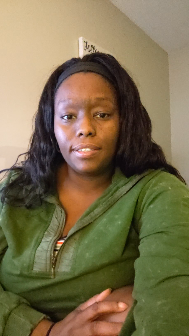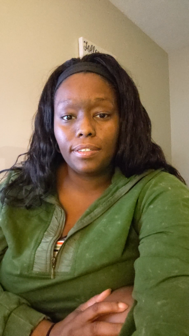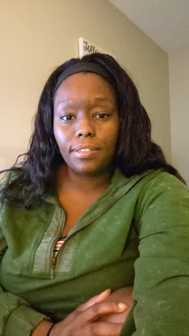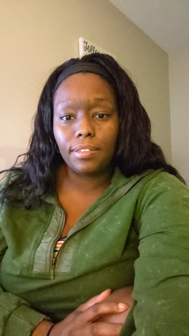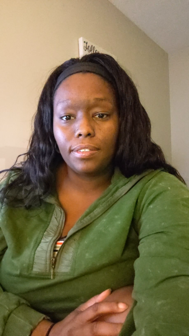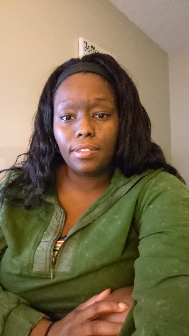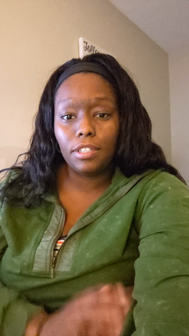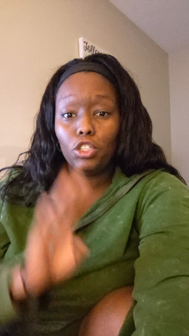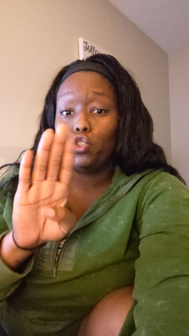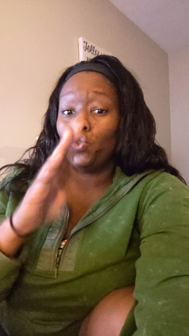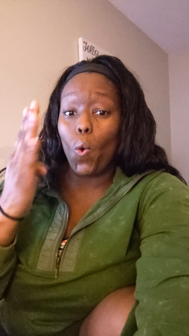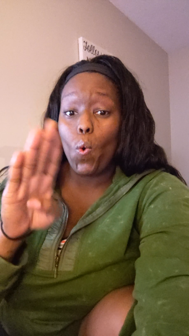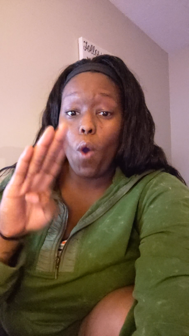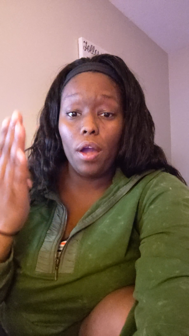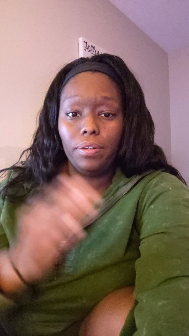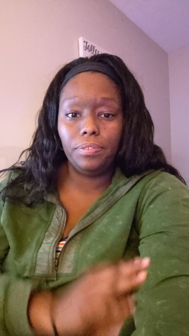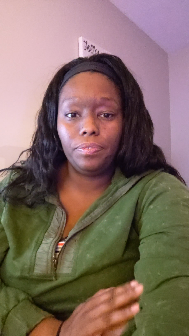door